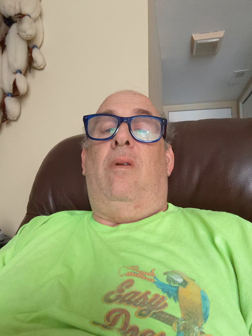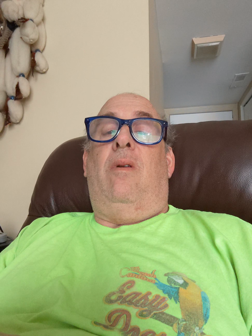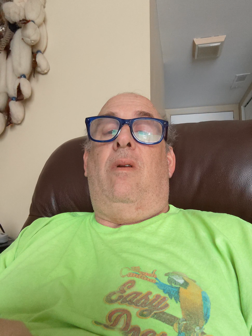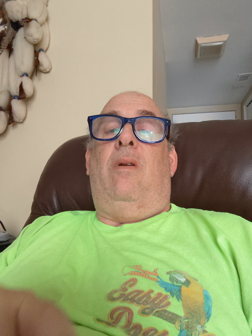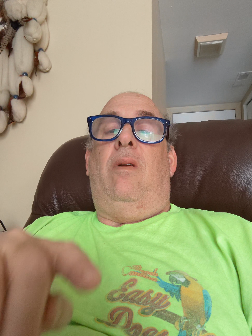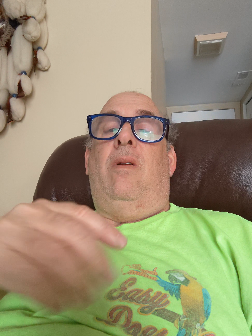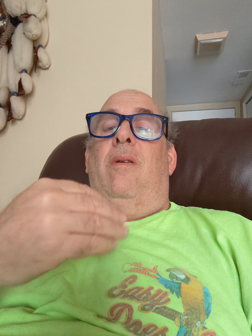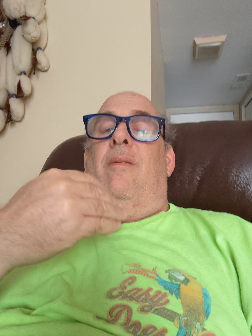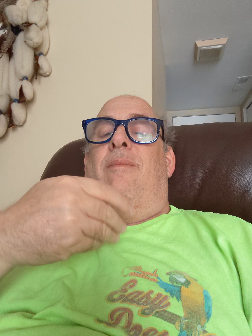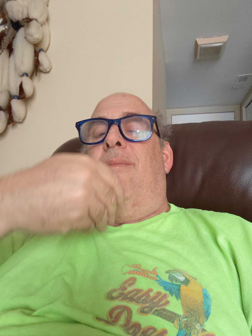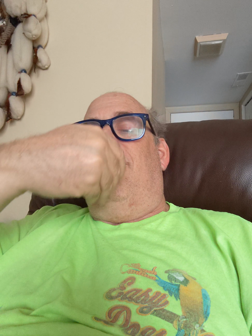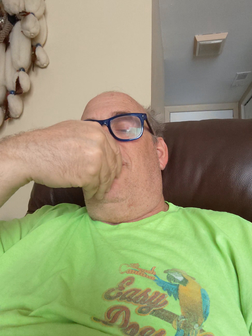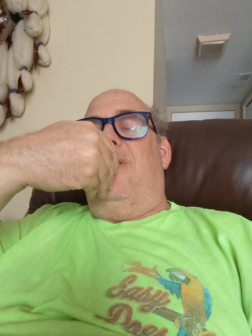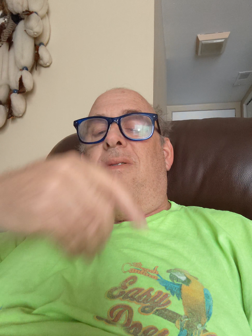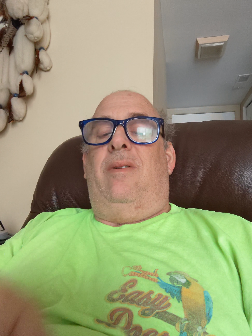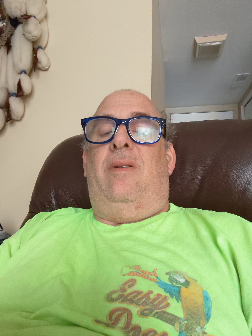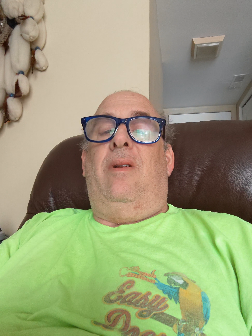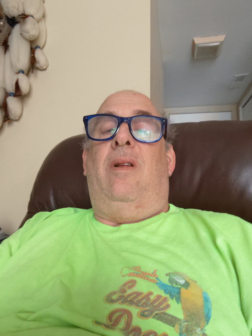pizza